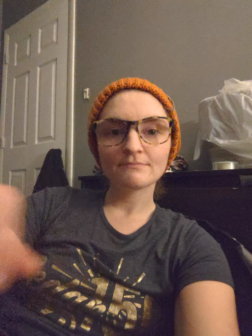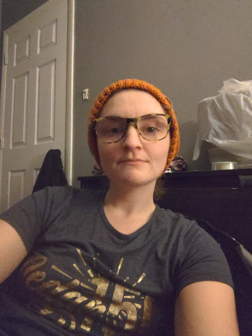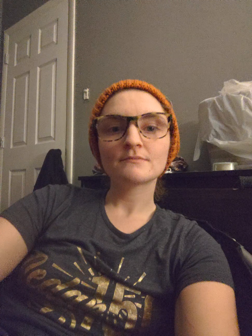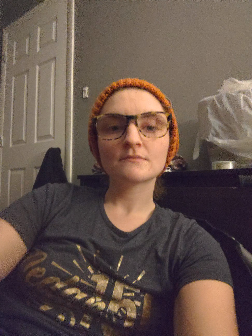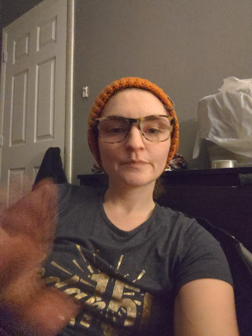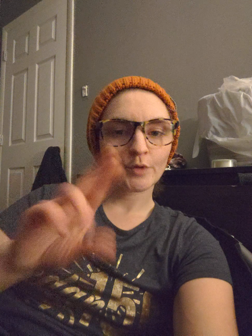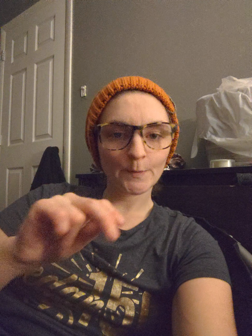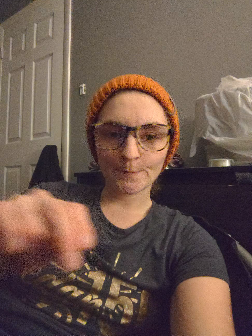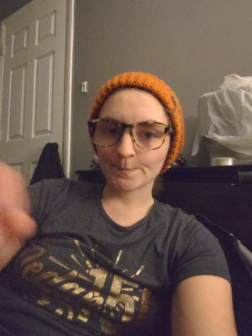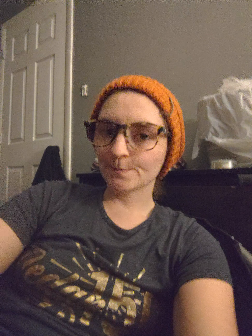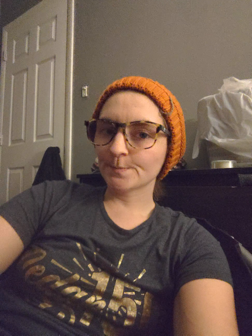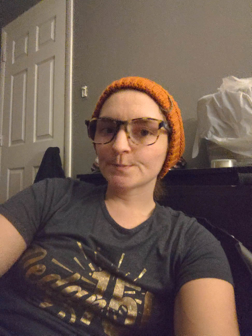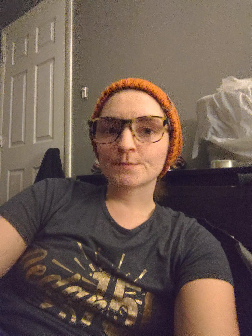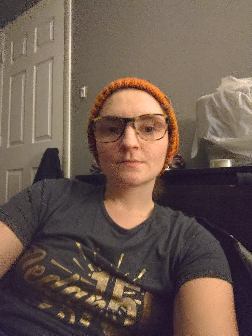no